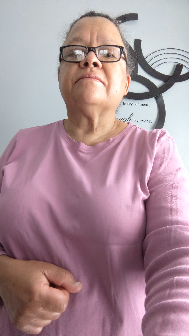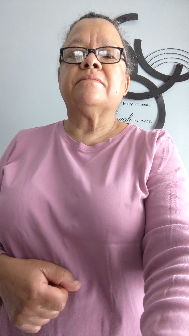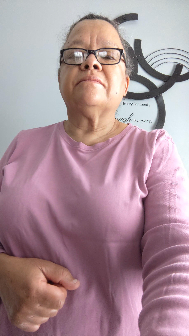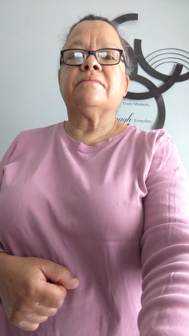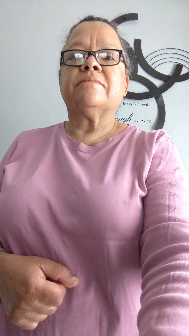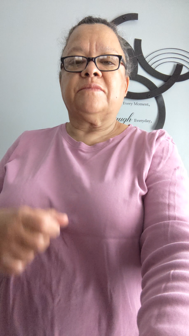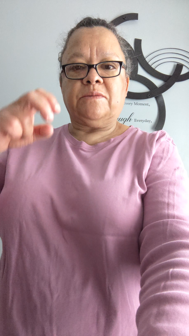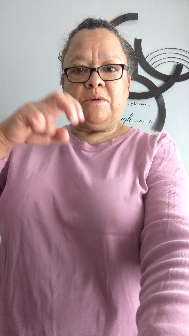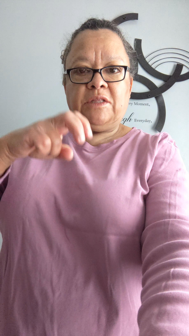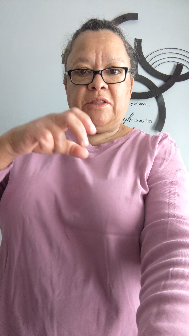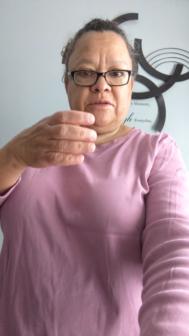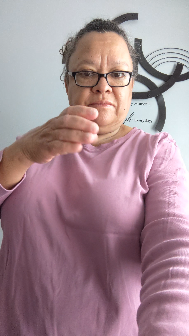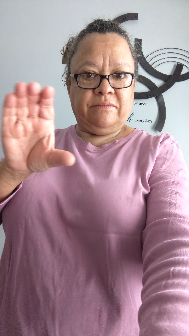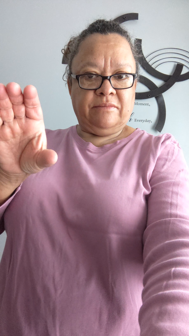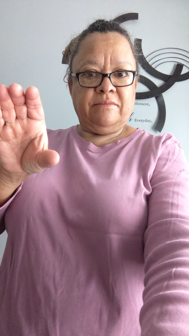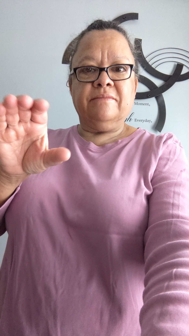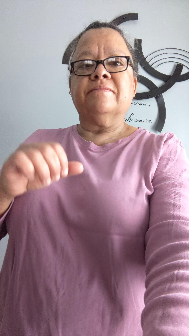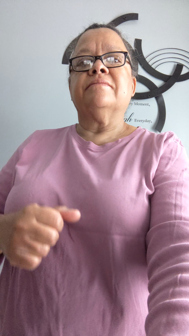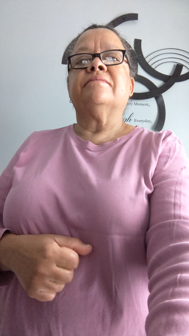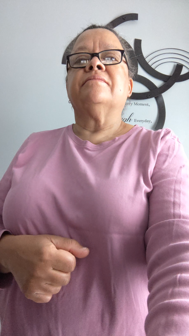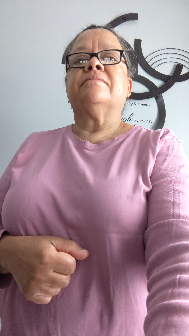potato chip